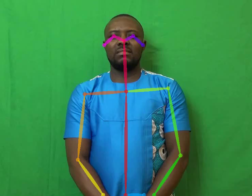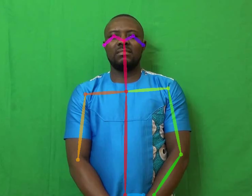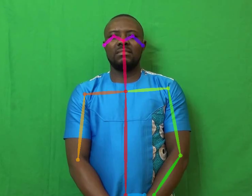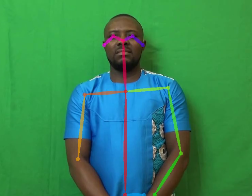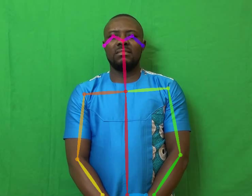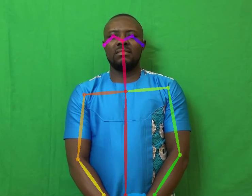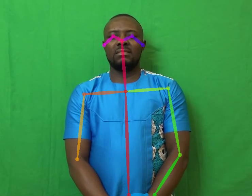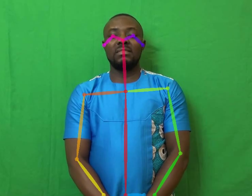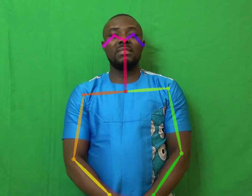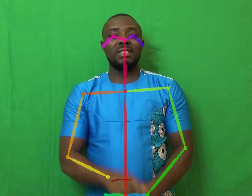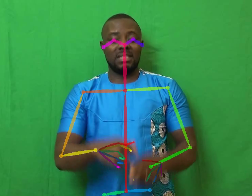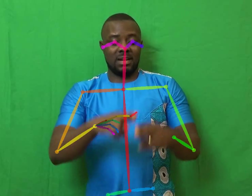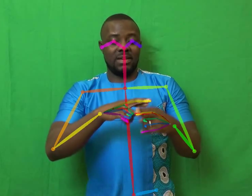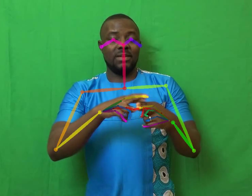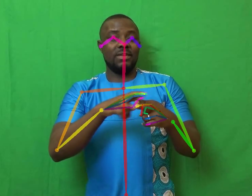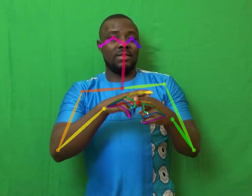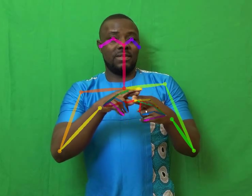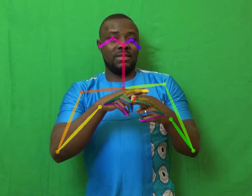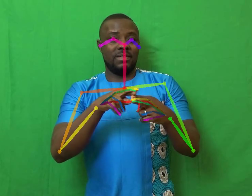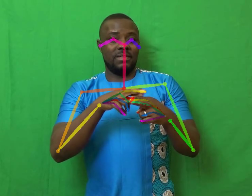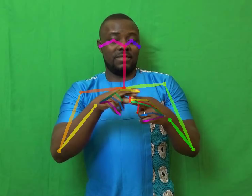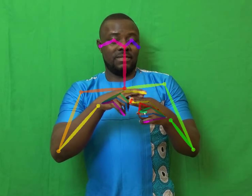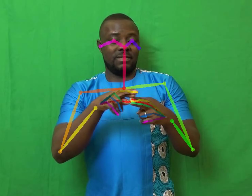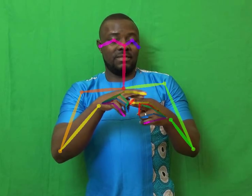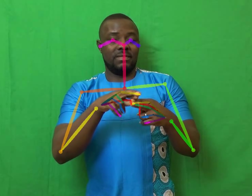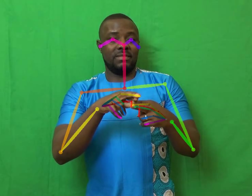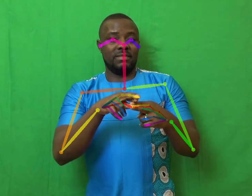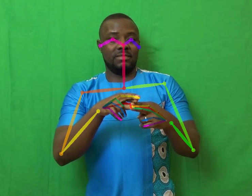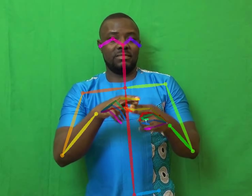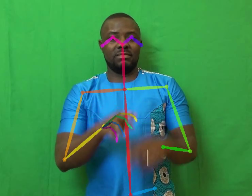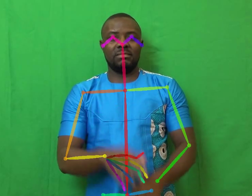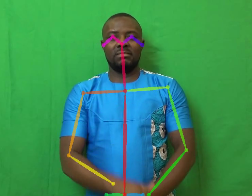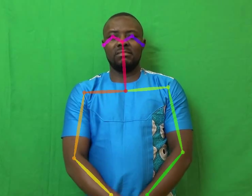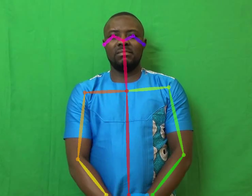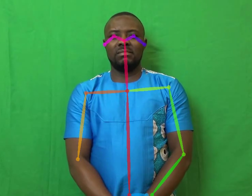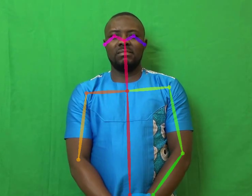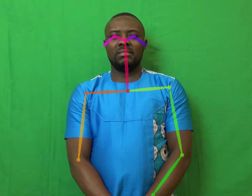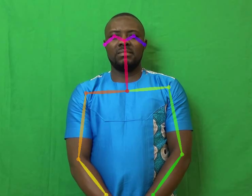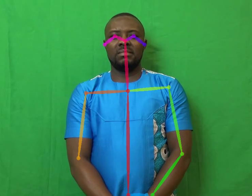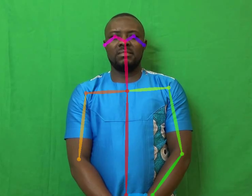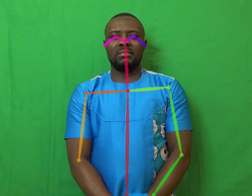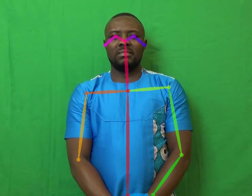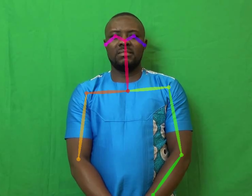revise or revision